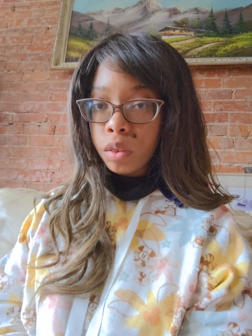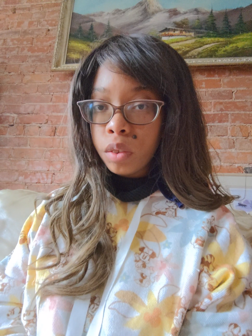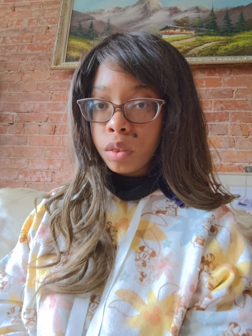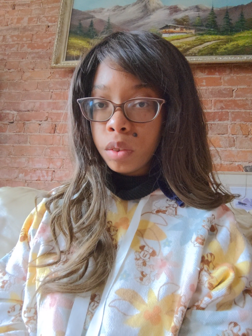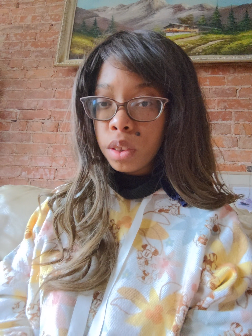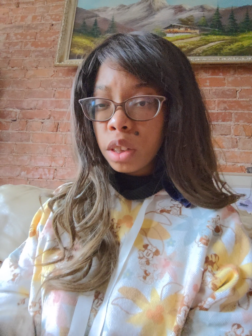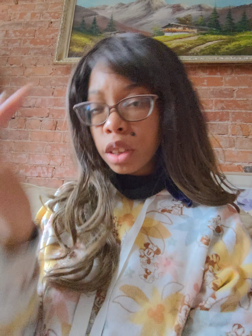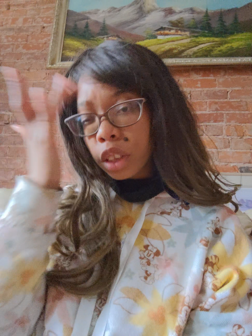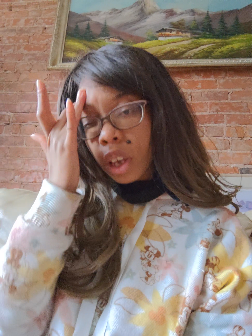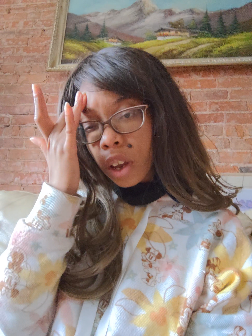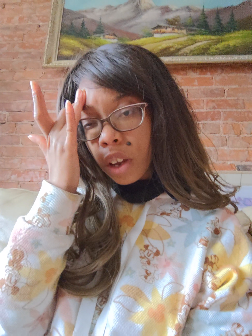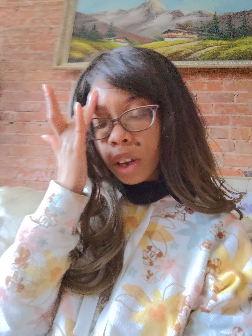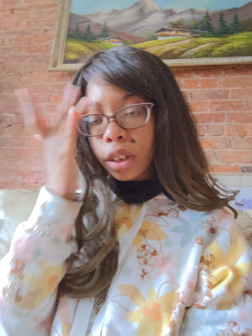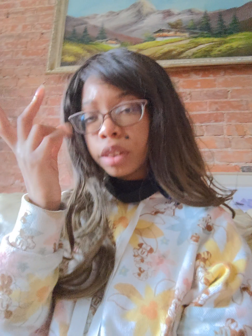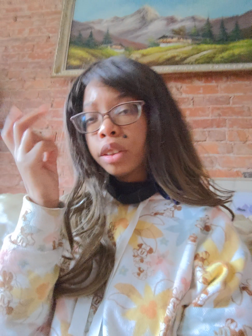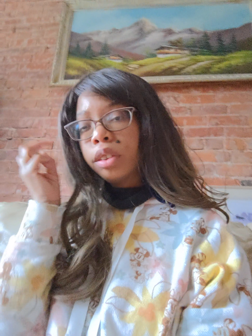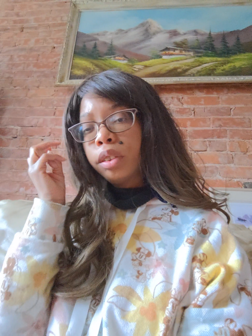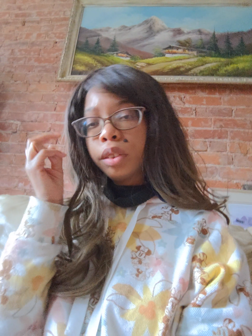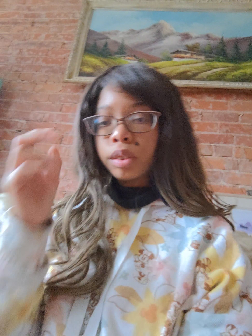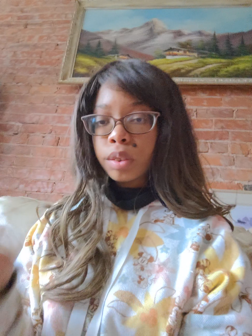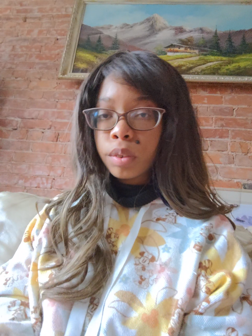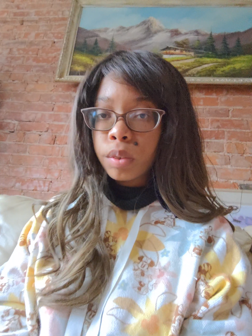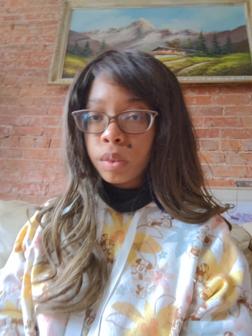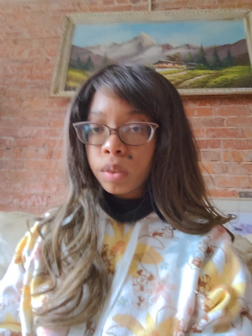sick